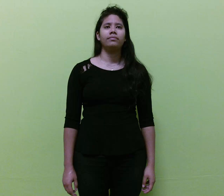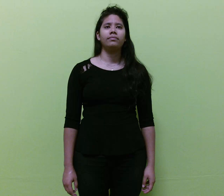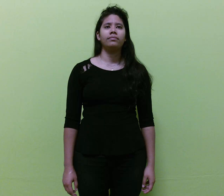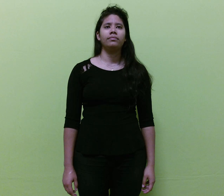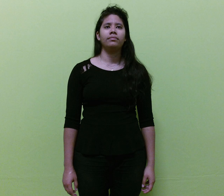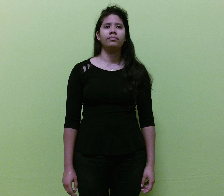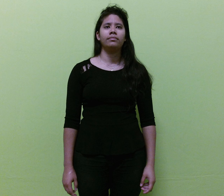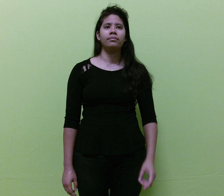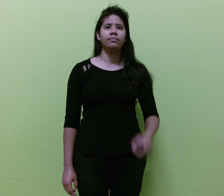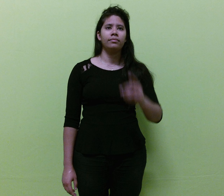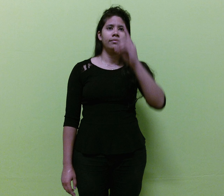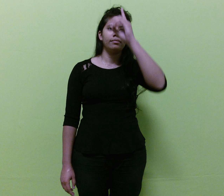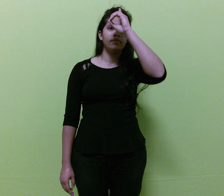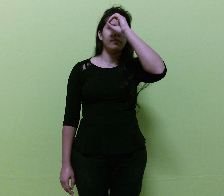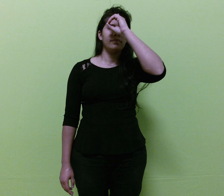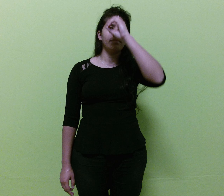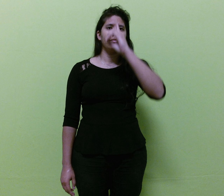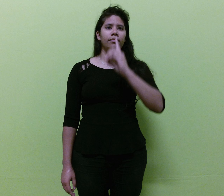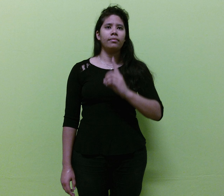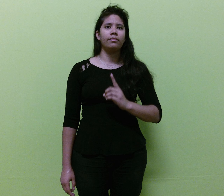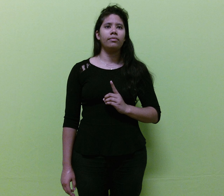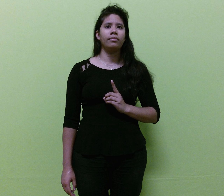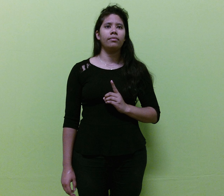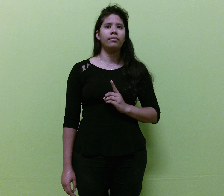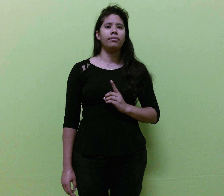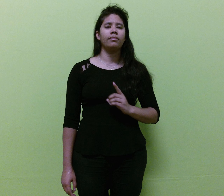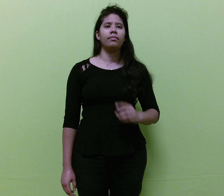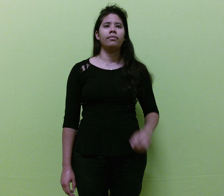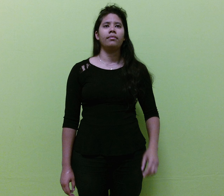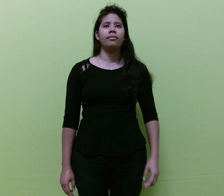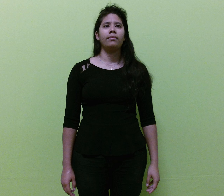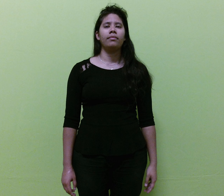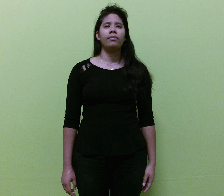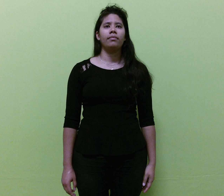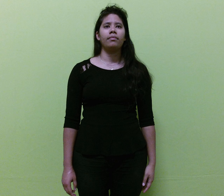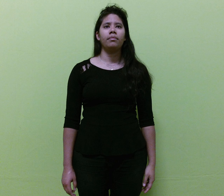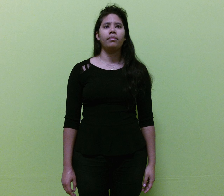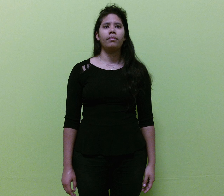amarelo